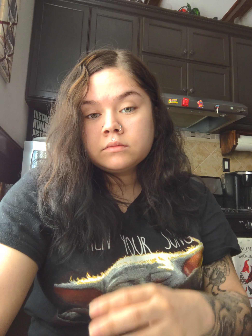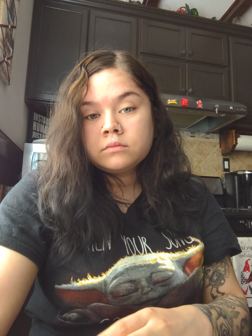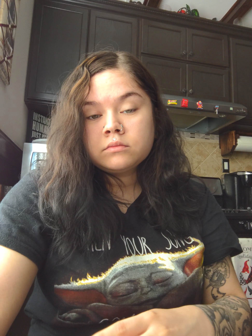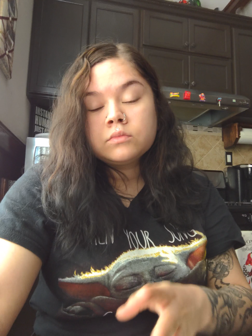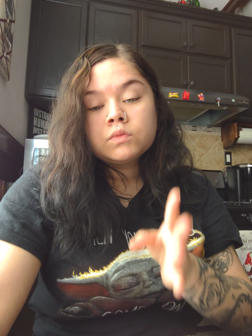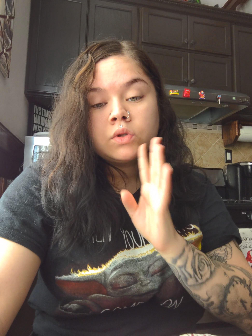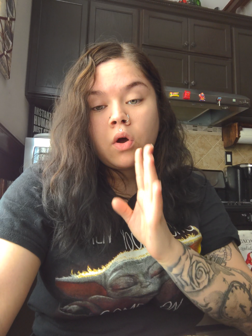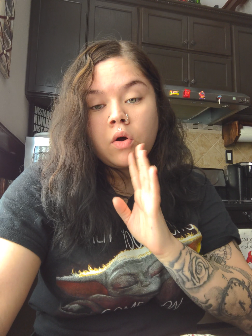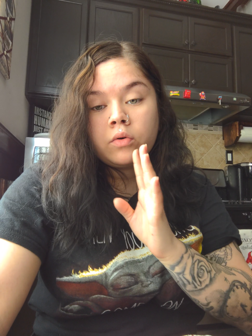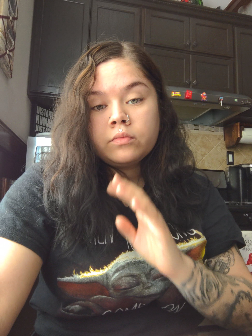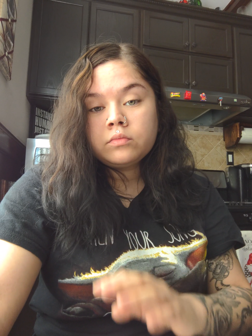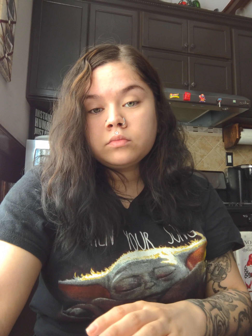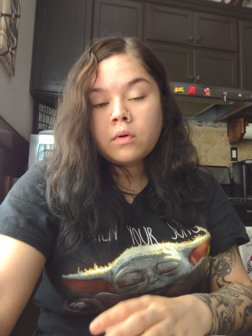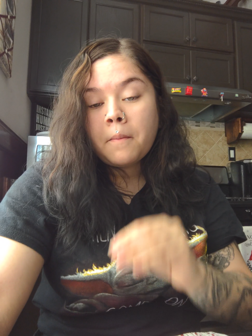talk